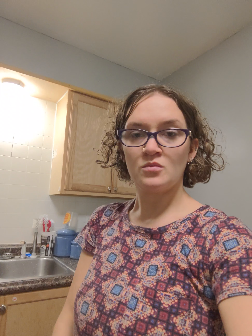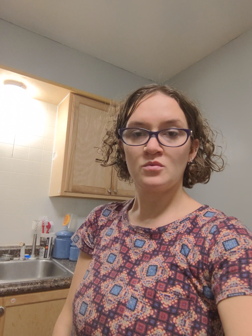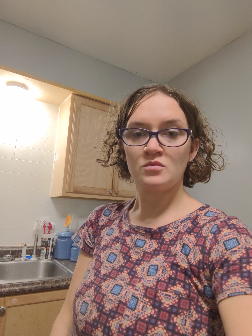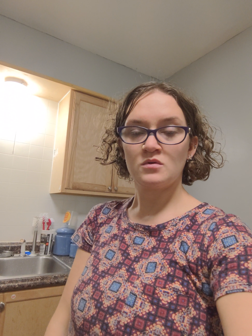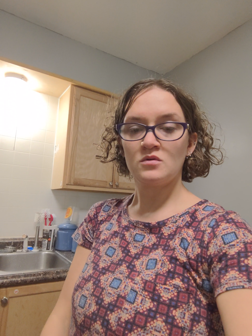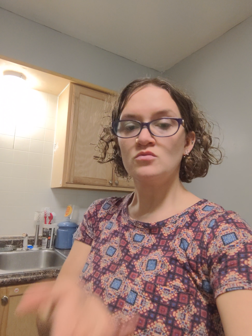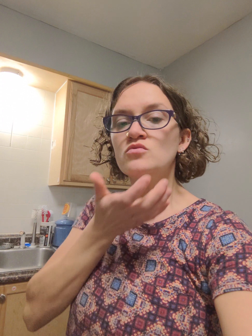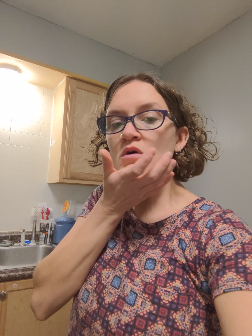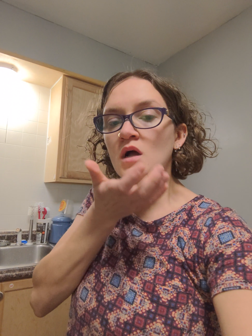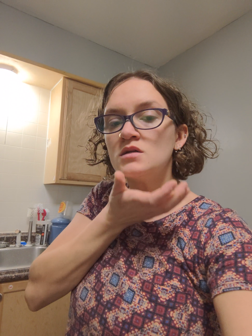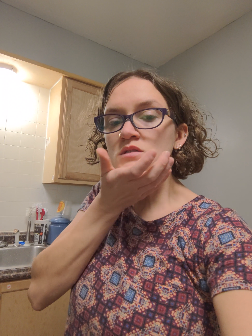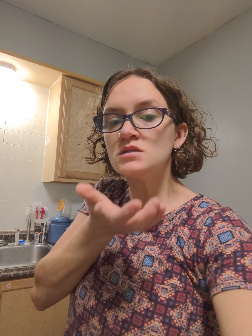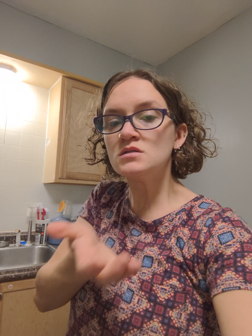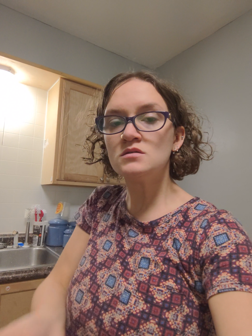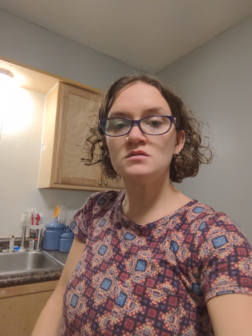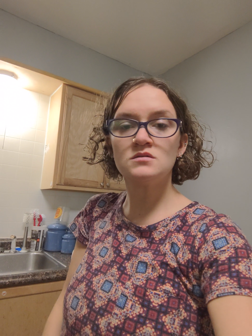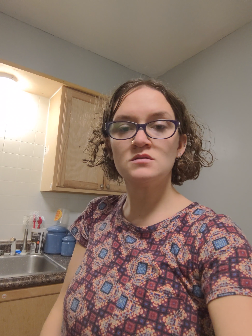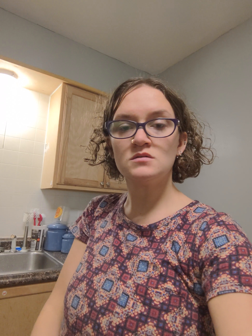grass